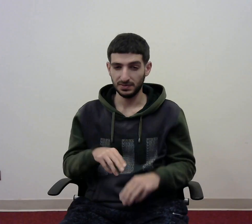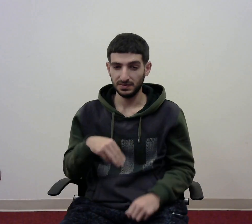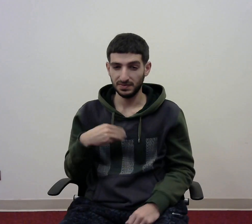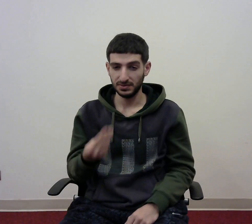vermək